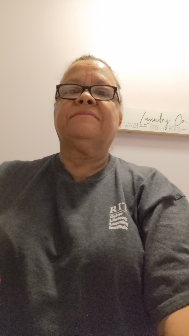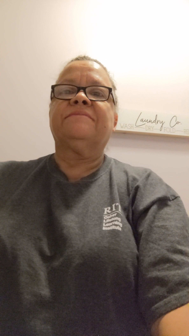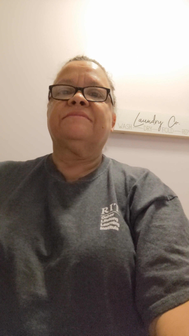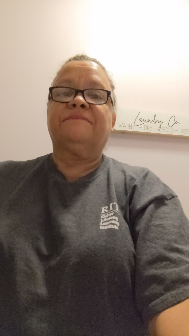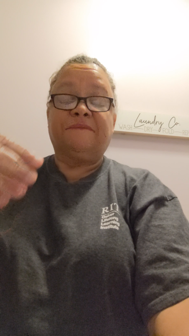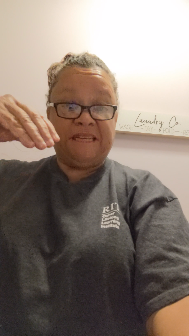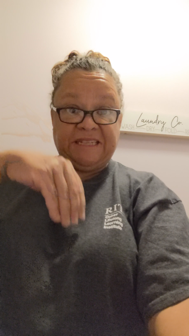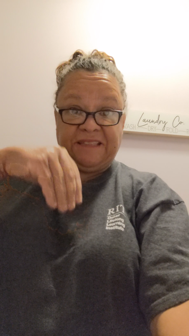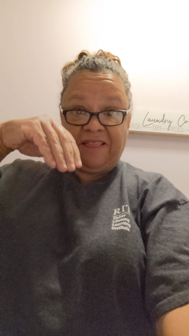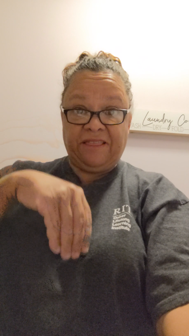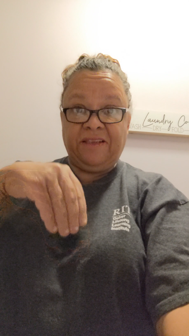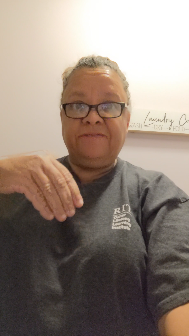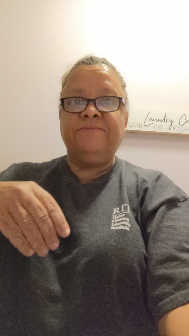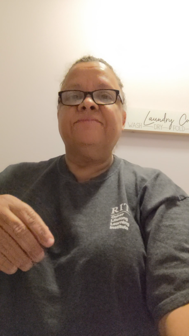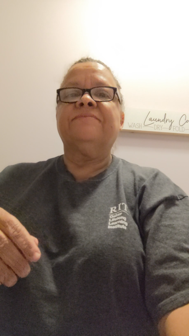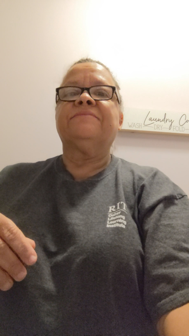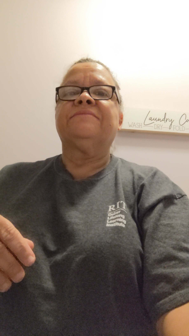inside